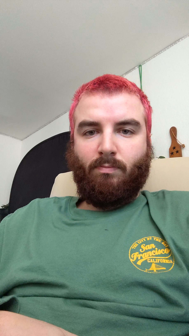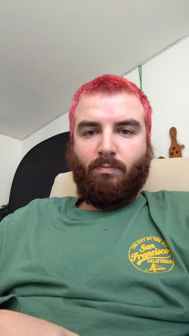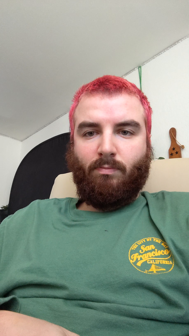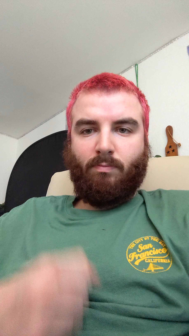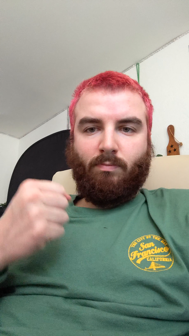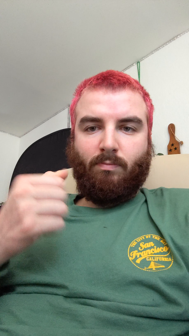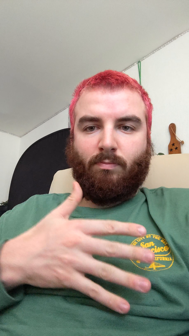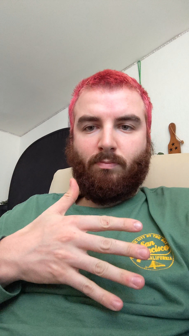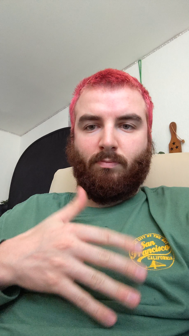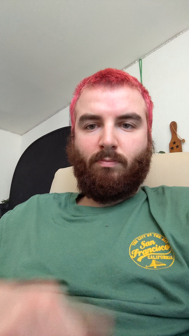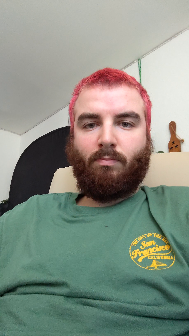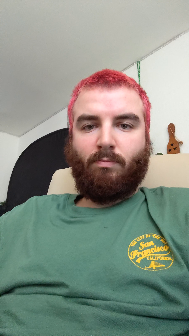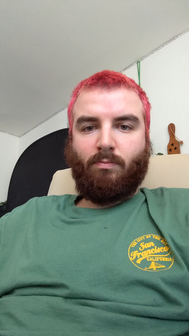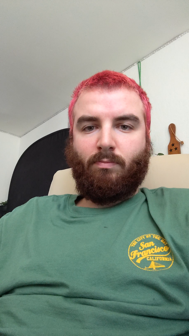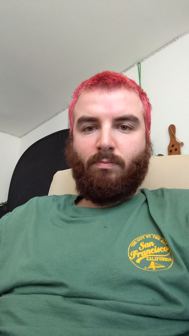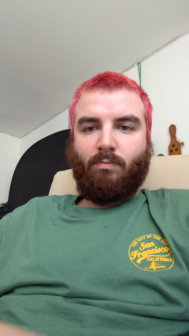scared